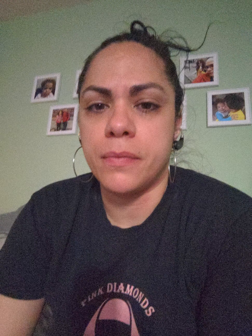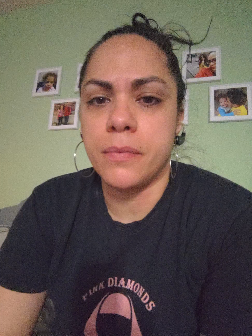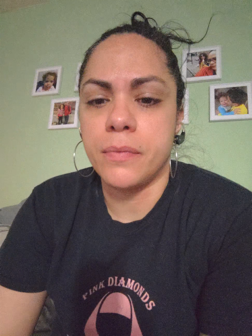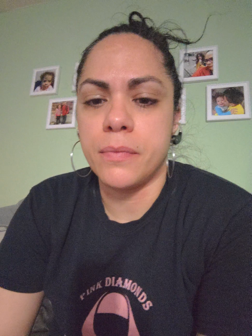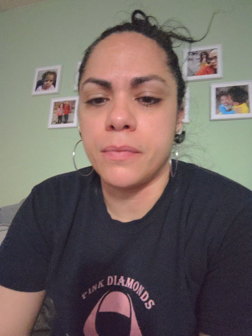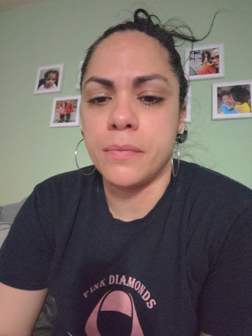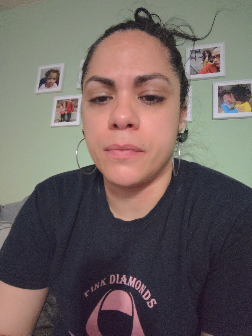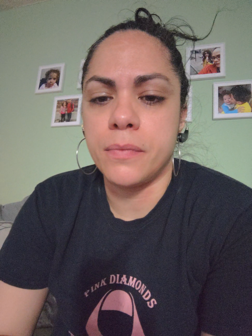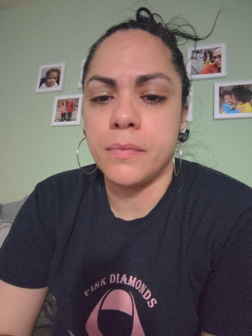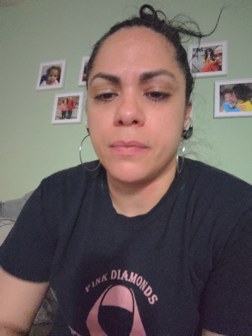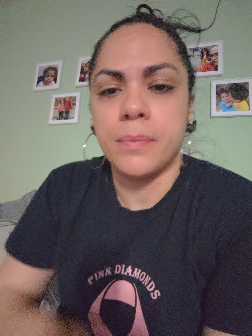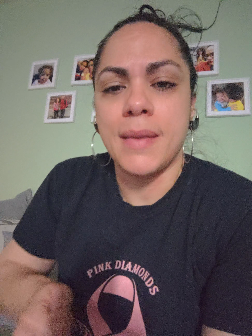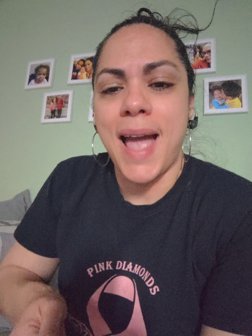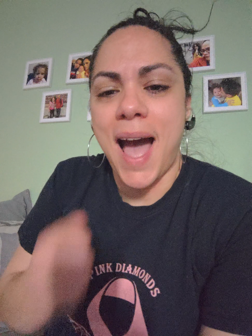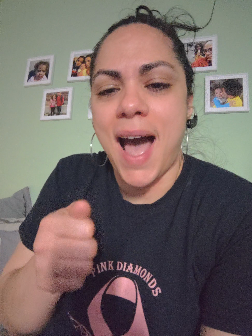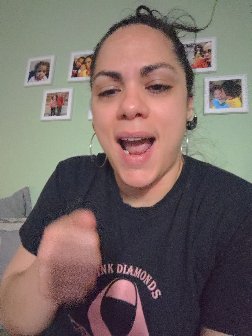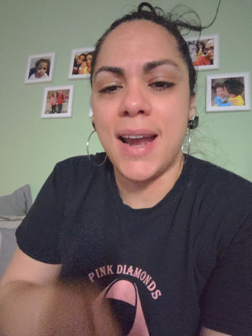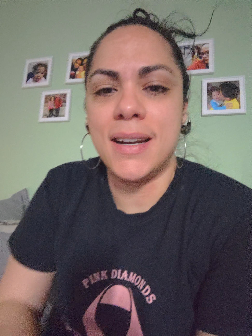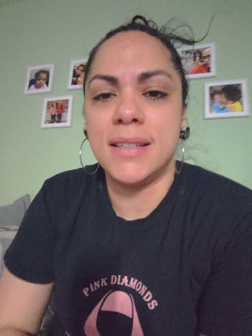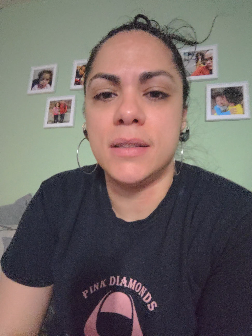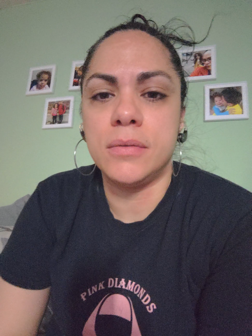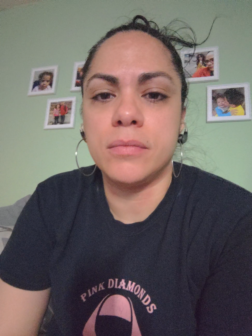hide